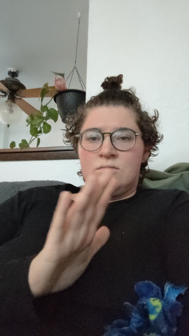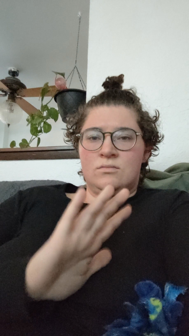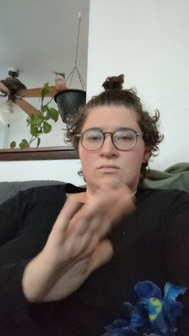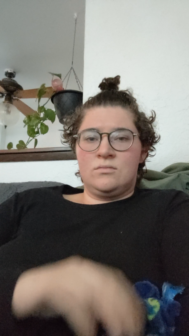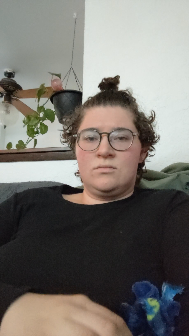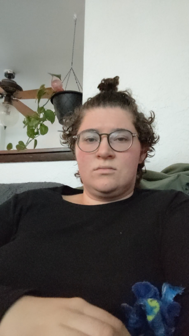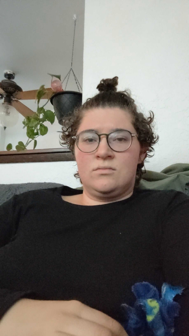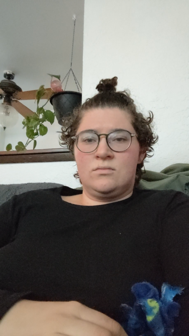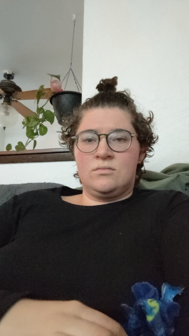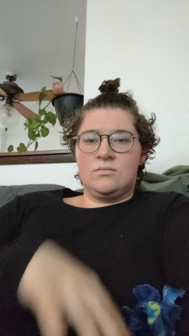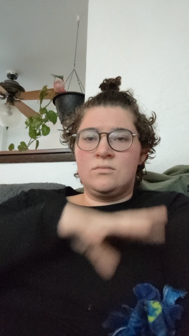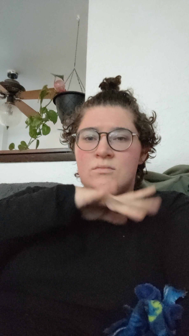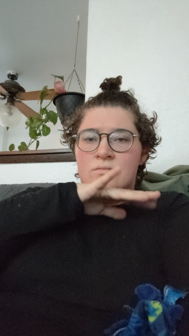naughty